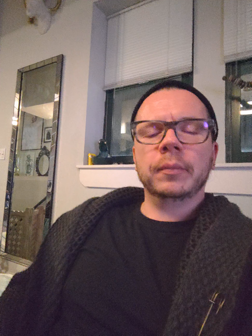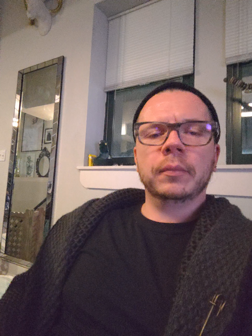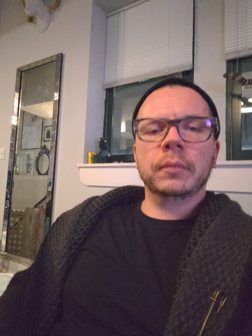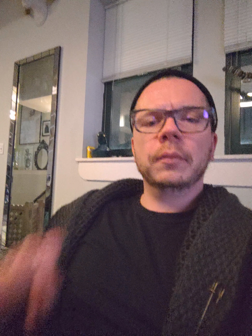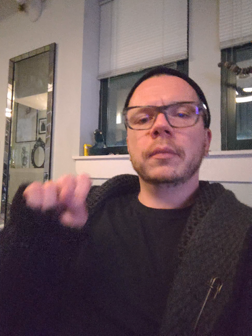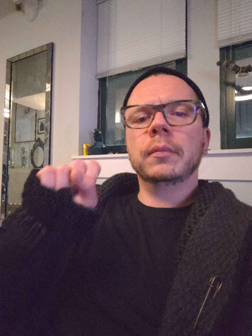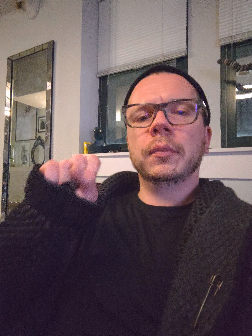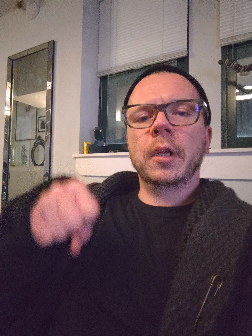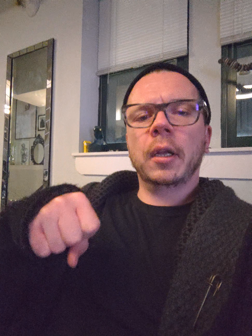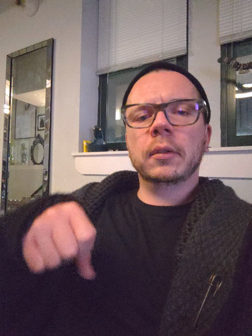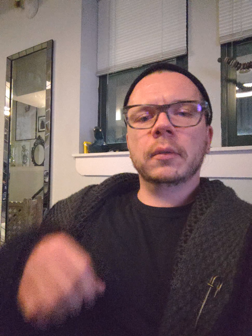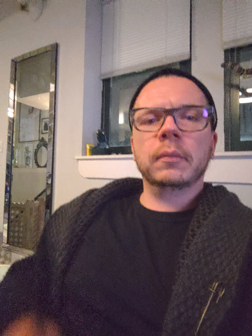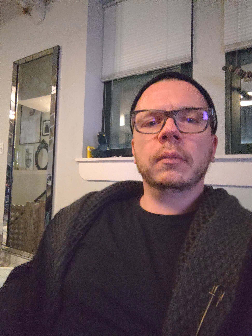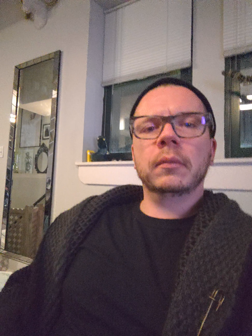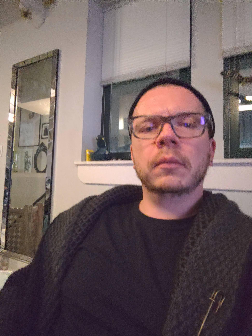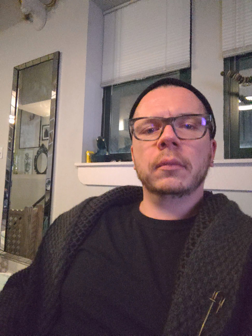yes